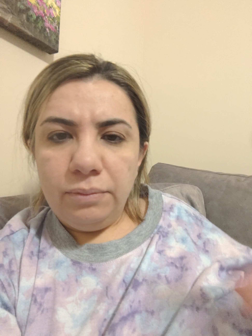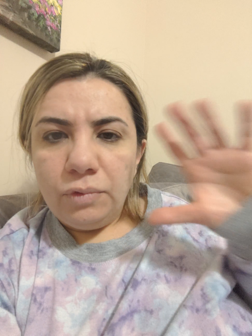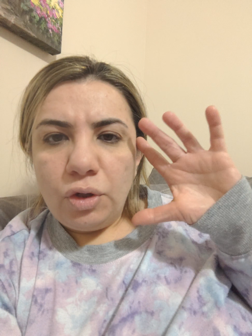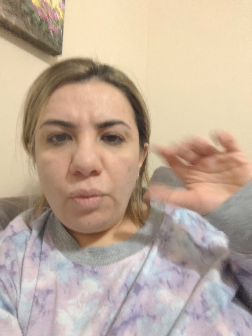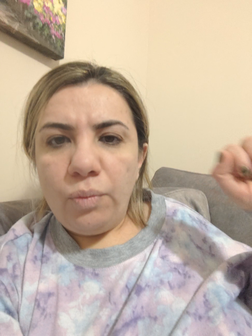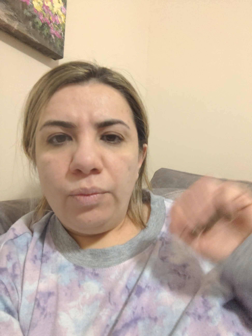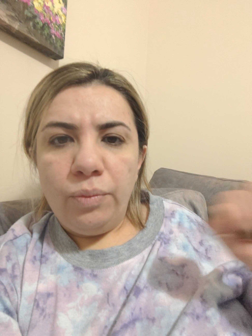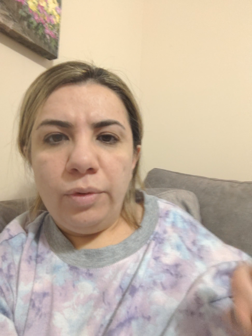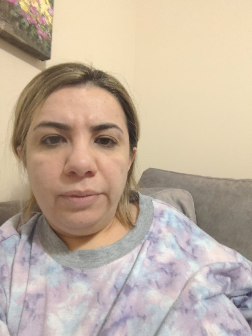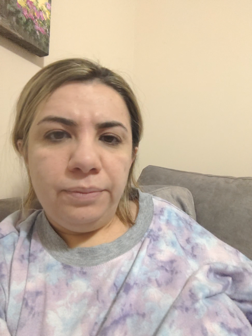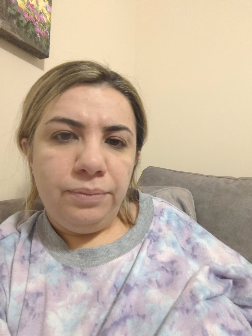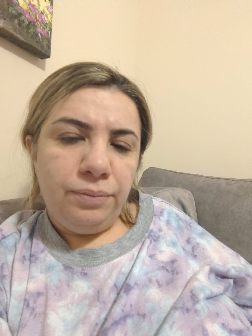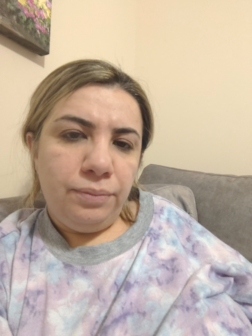loud